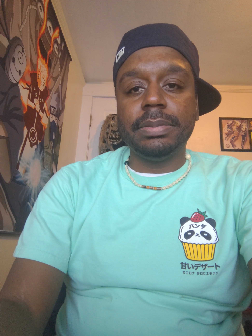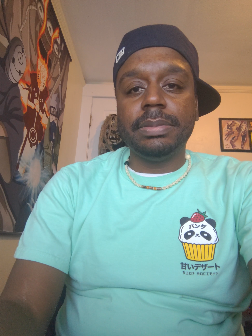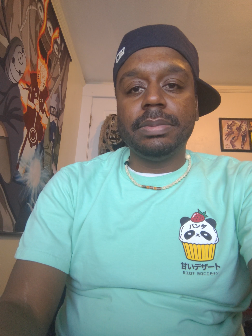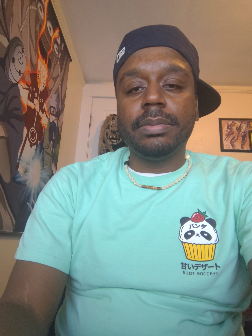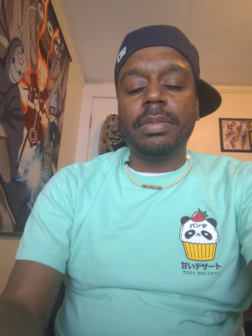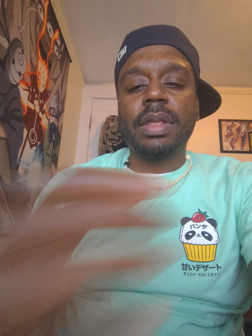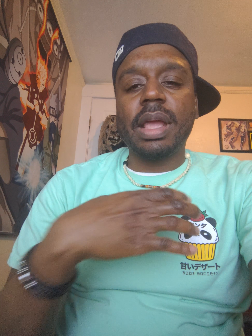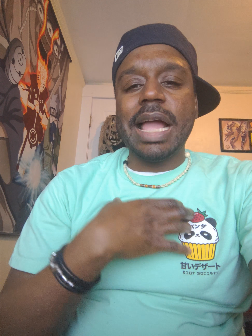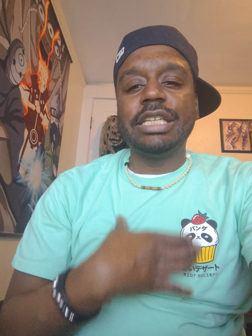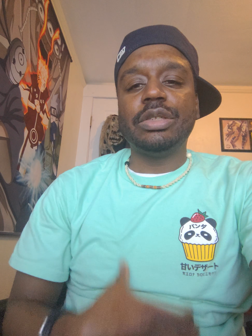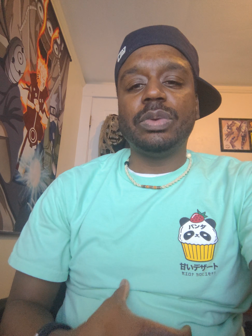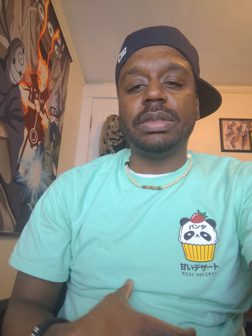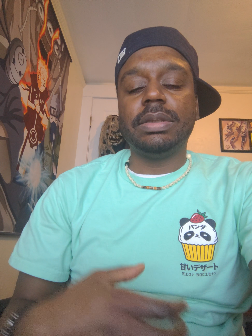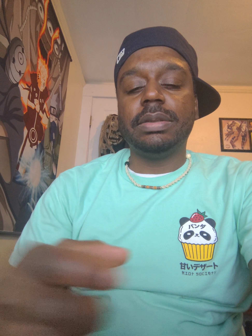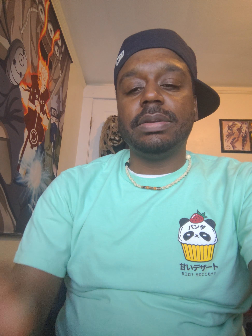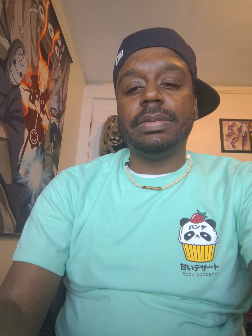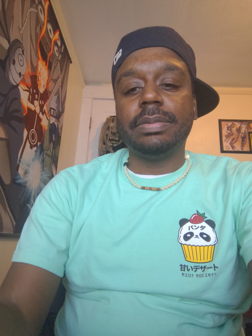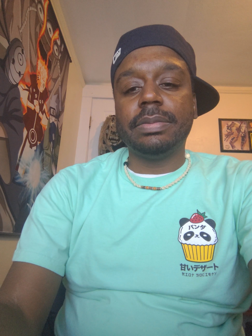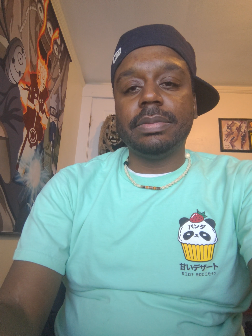hungry